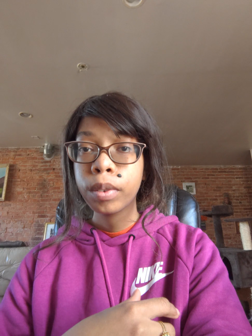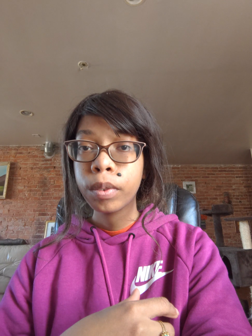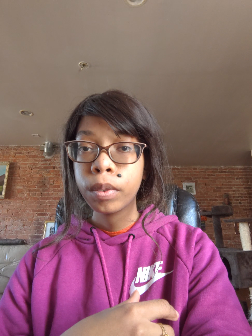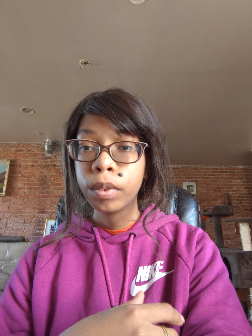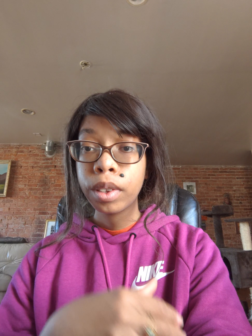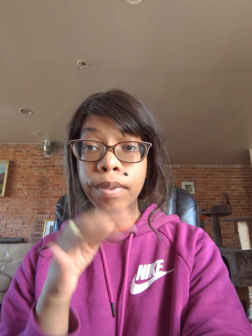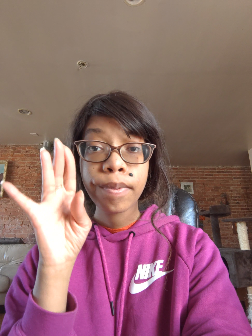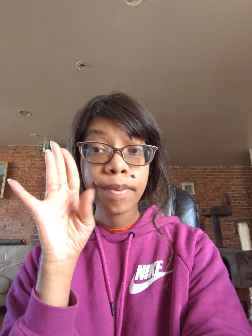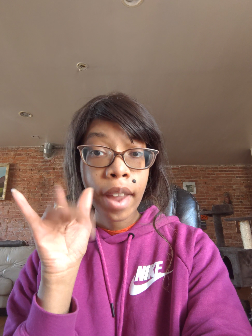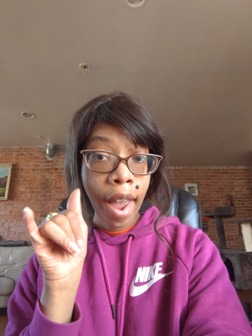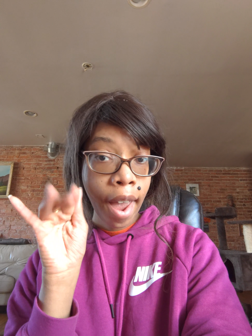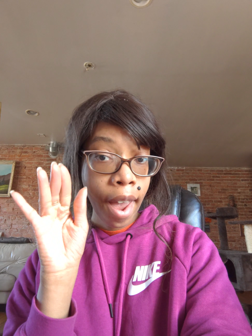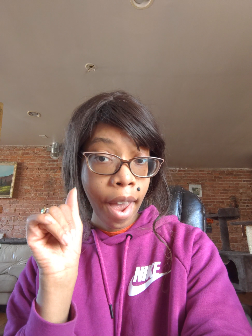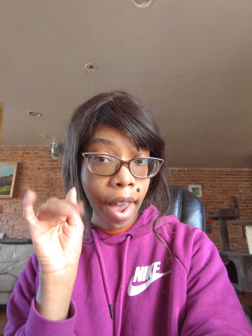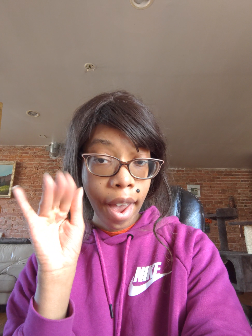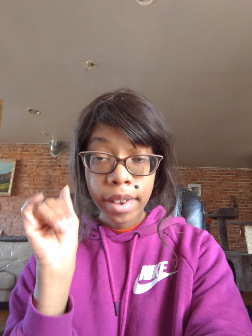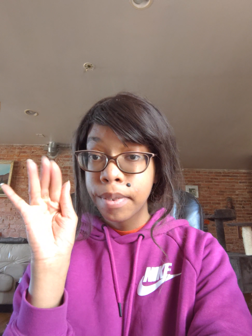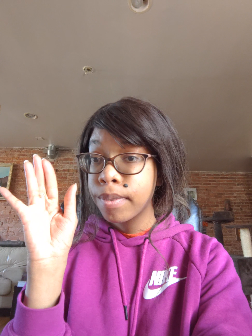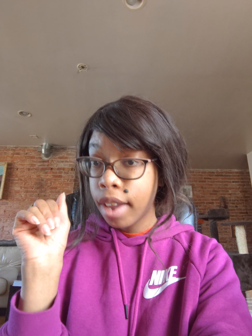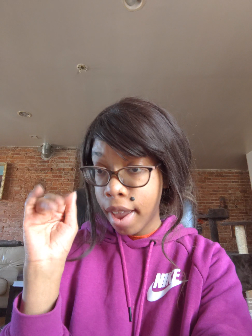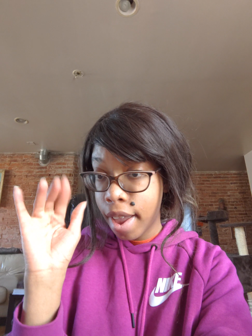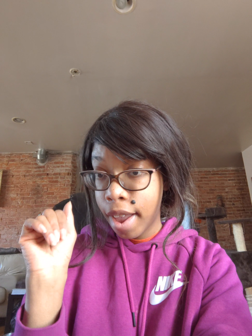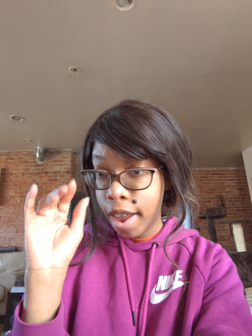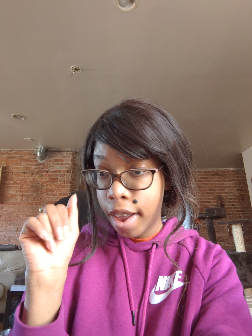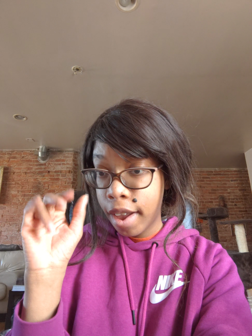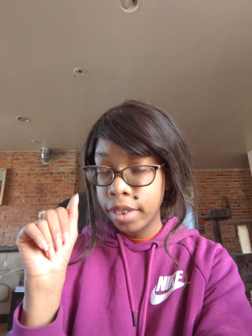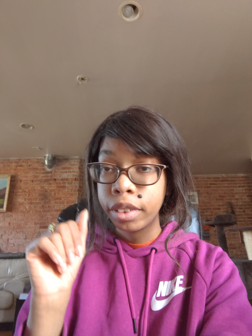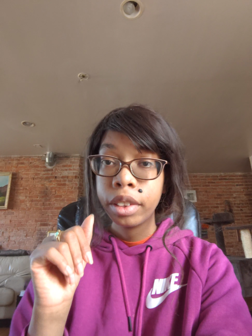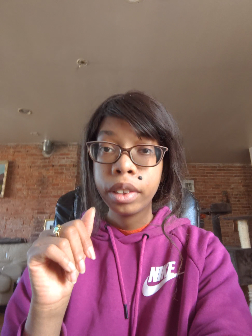bye